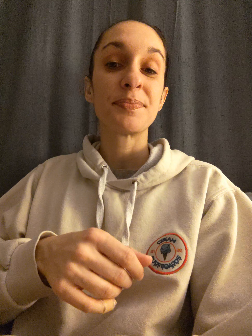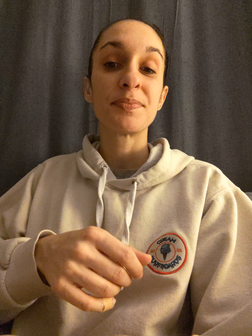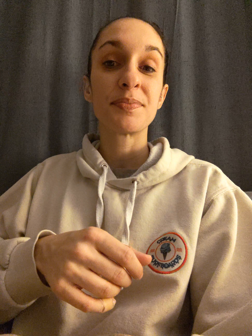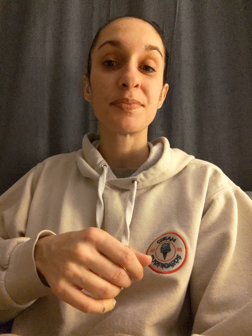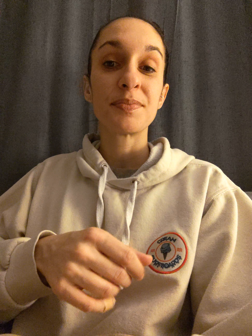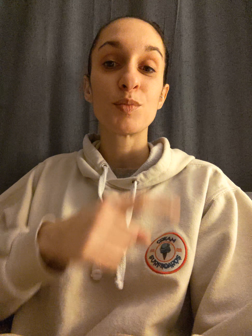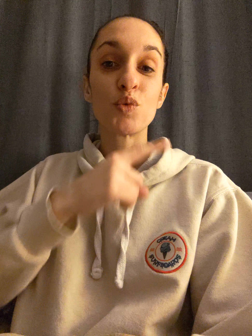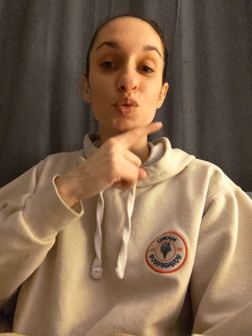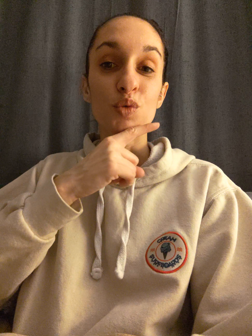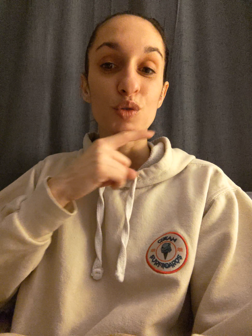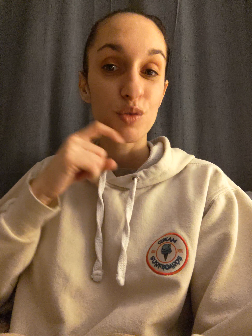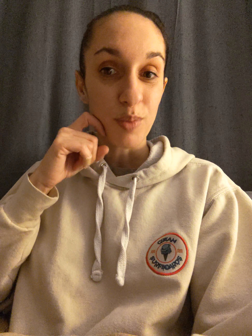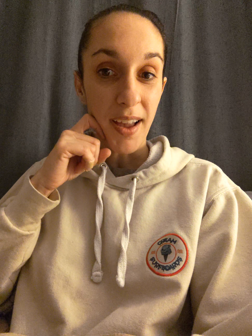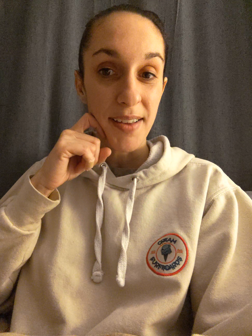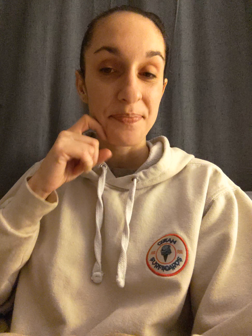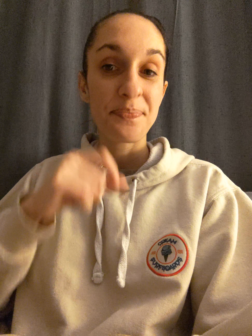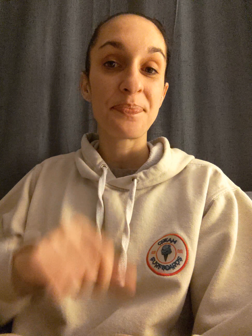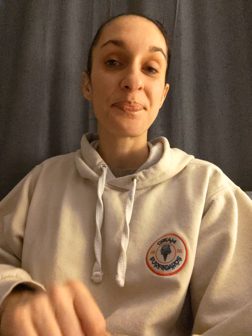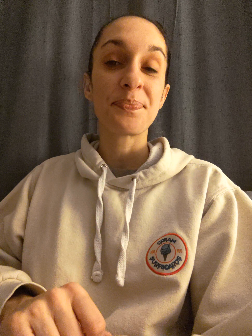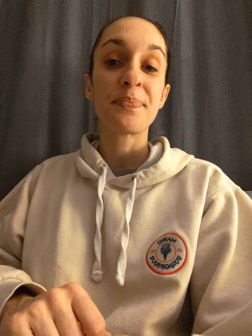dry